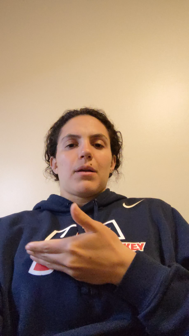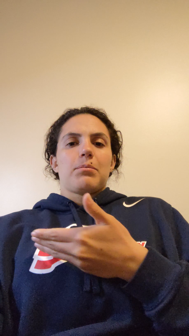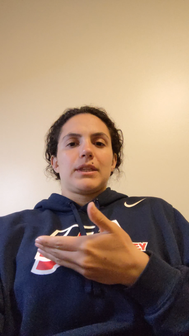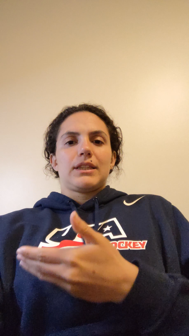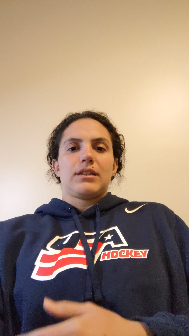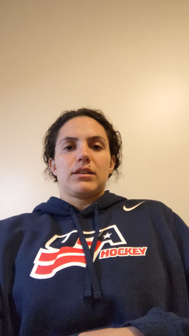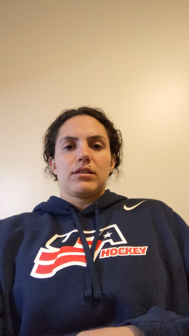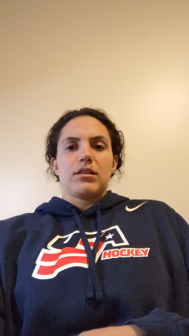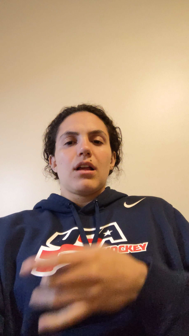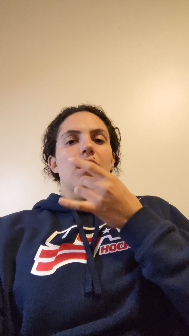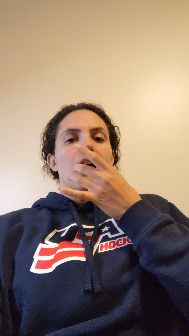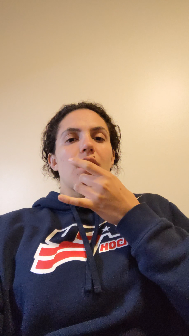light bulb